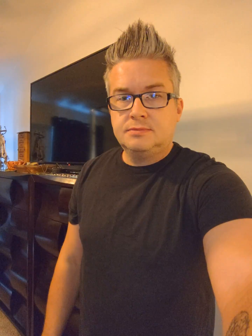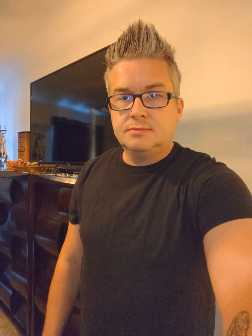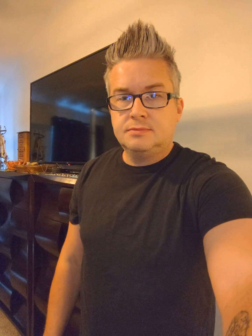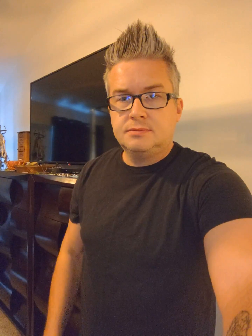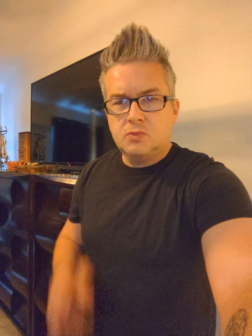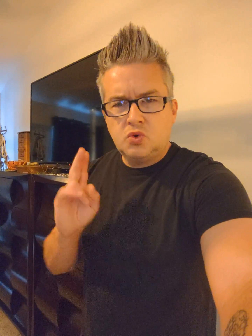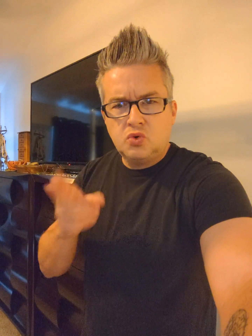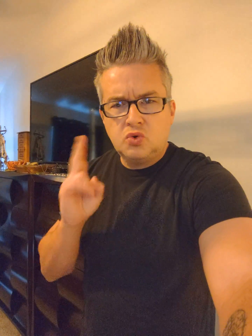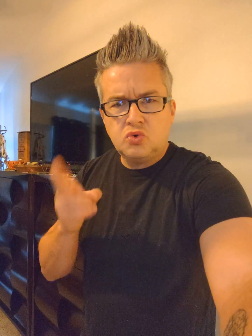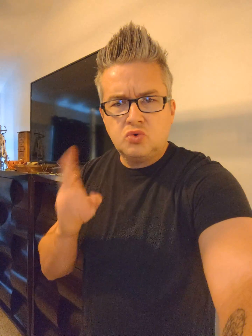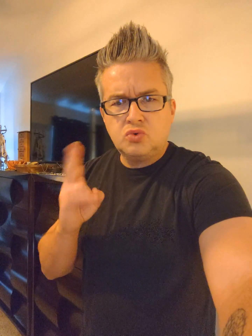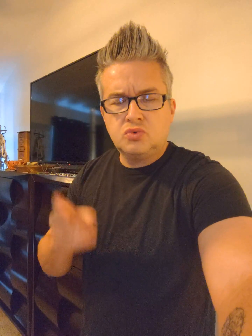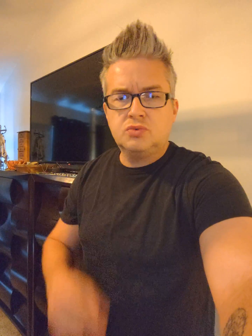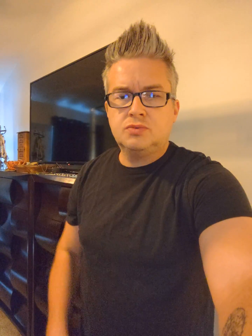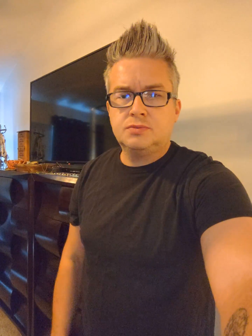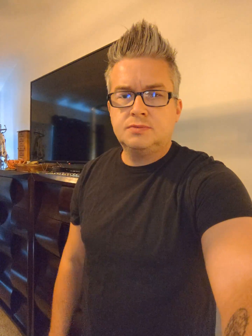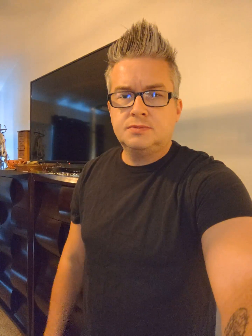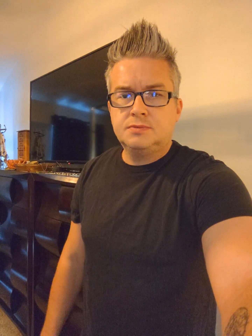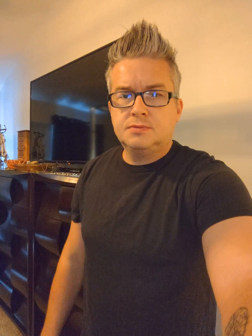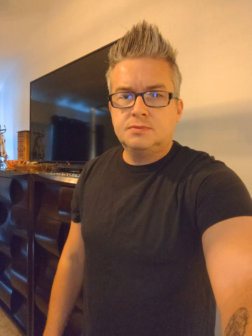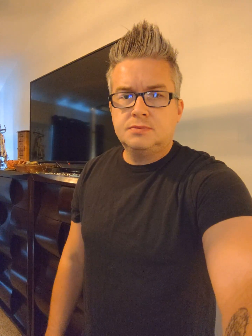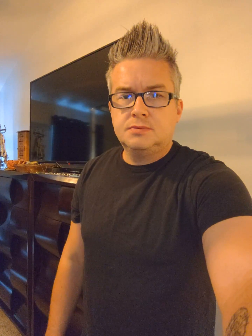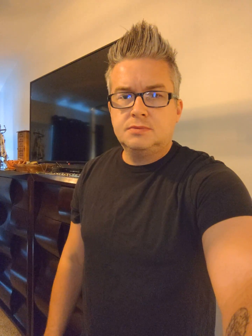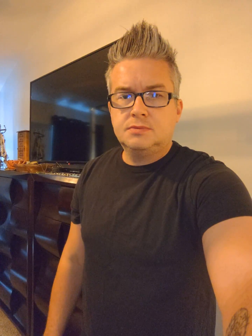hurry